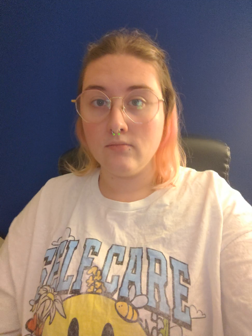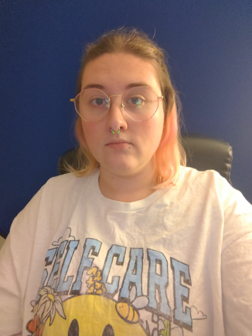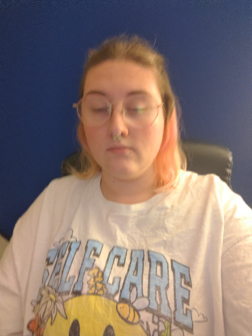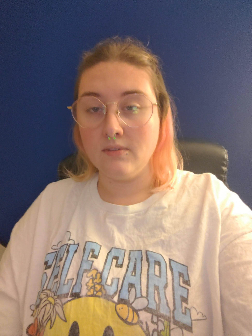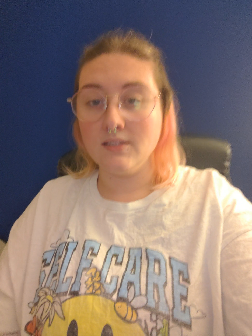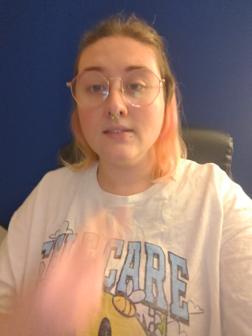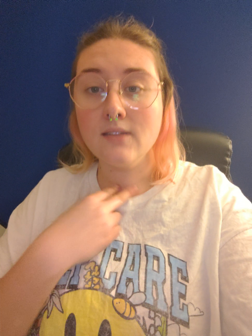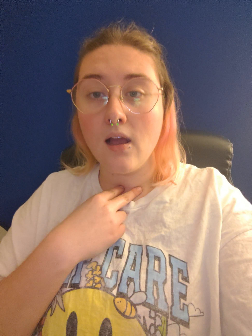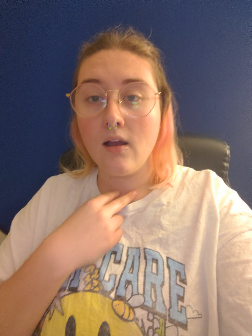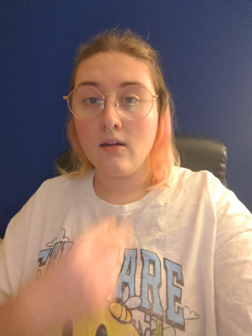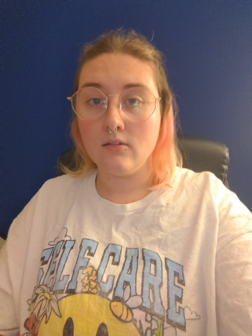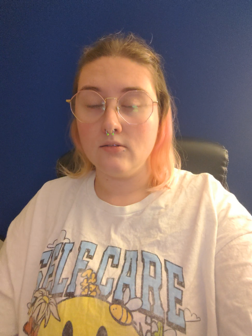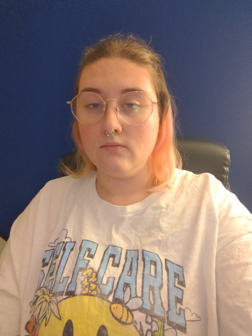stuck